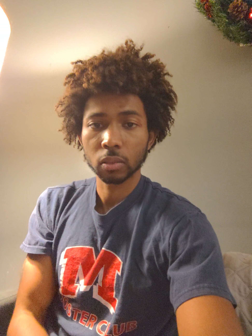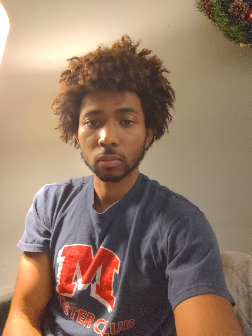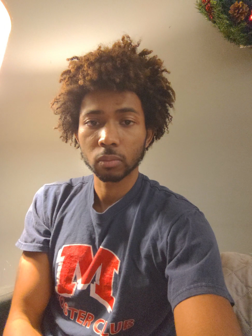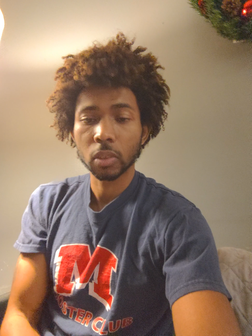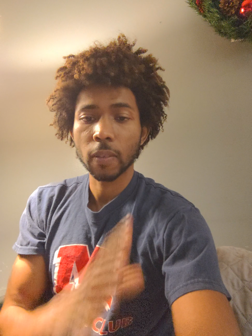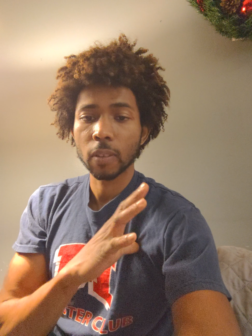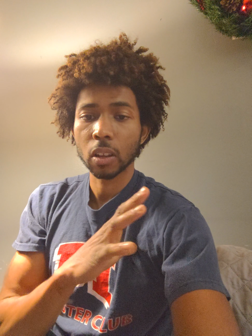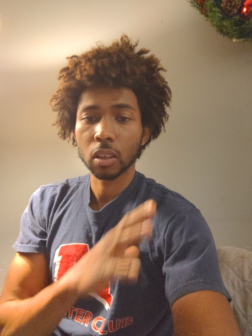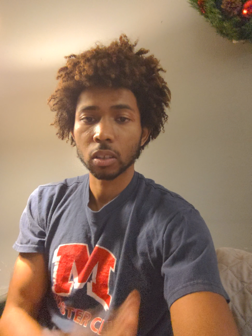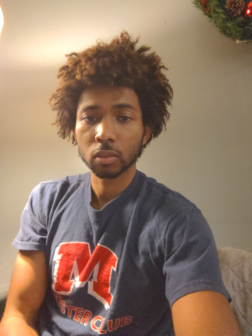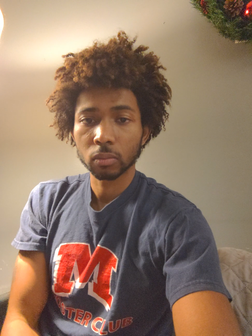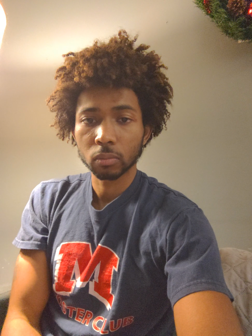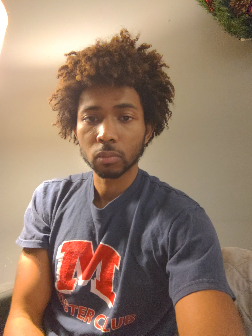fine